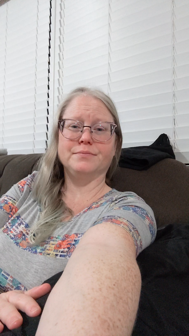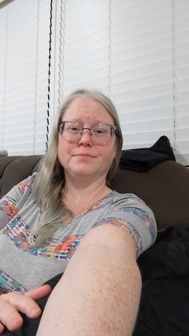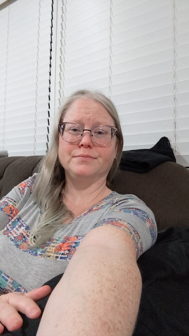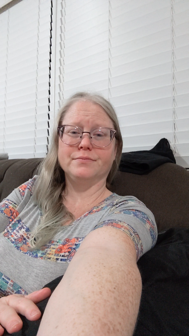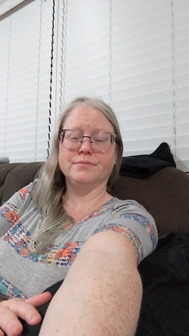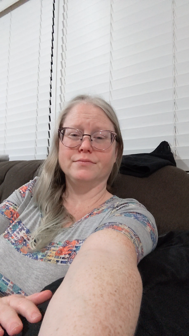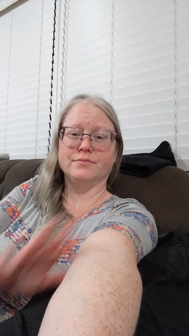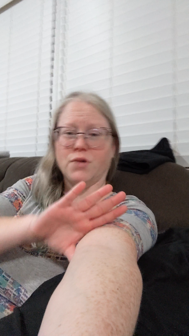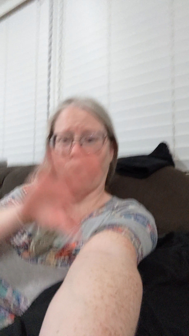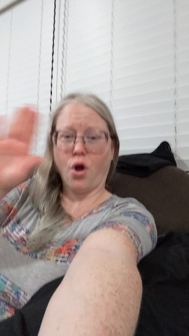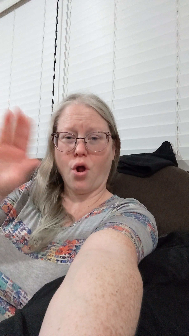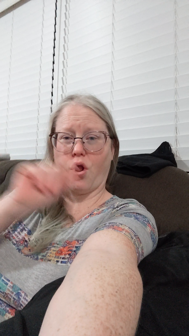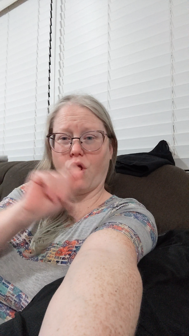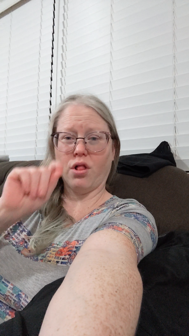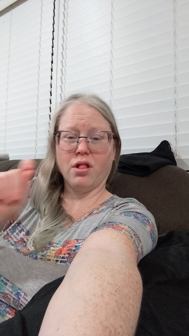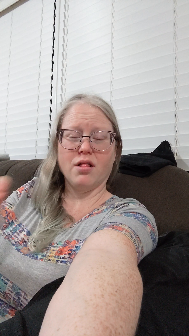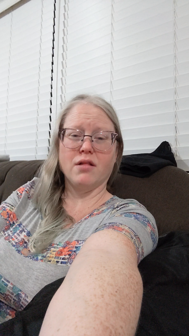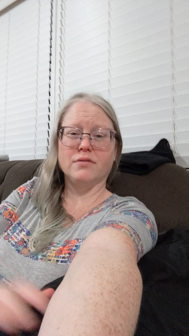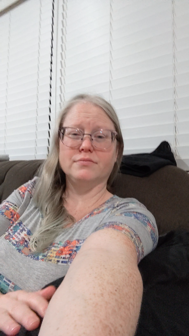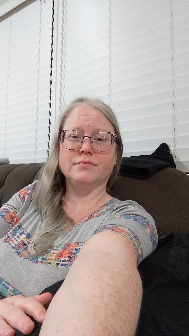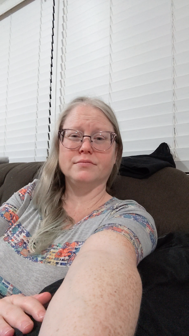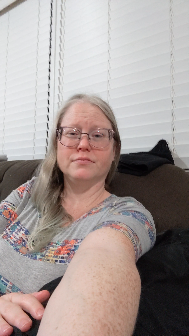chalk